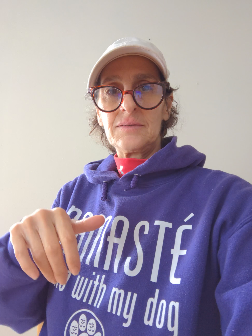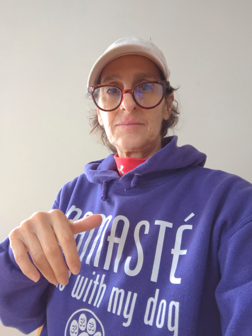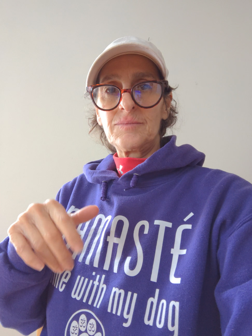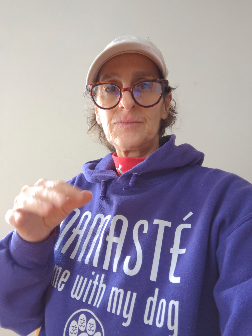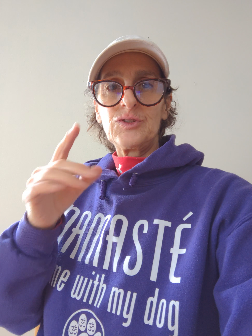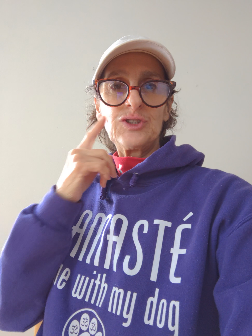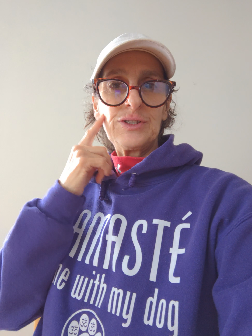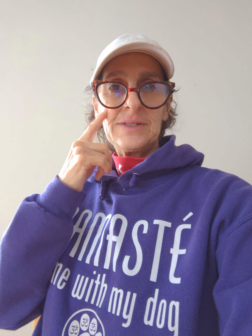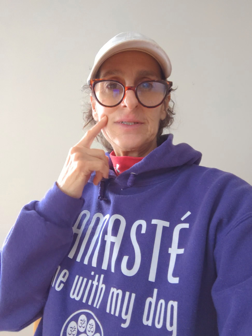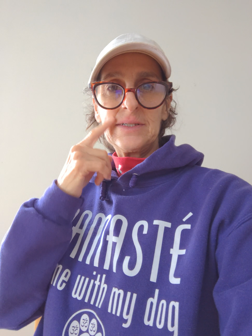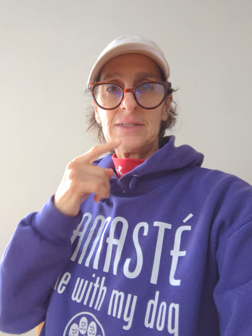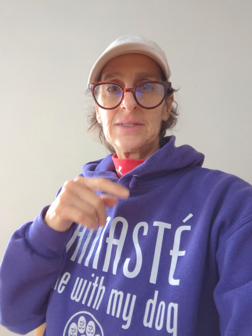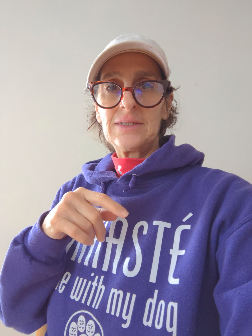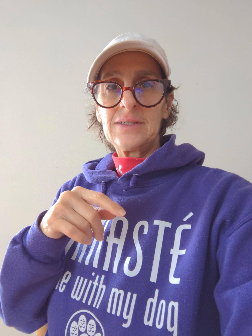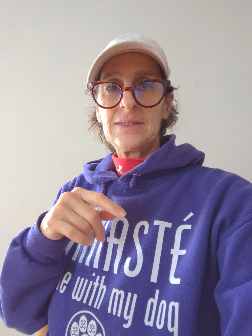cheek